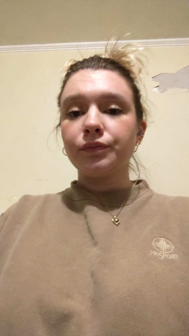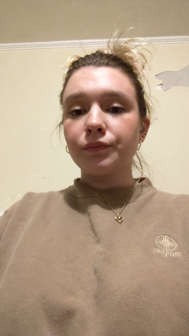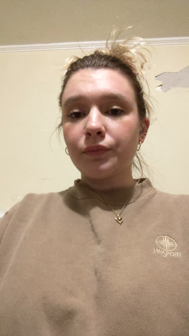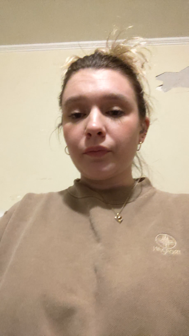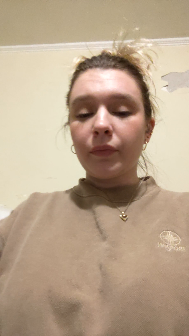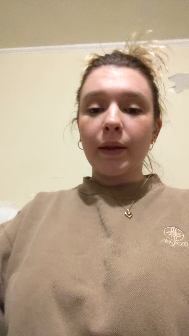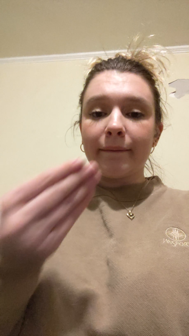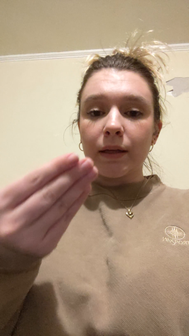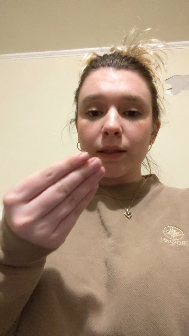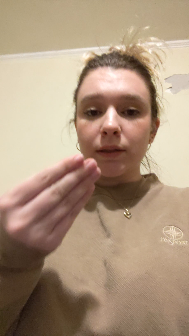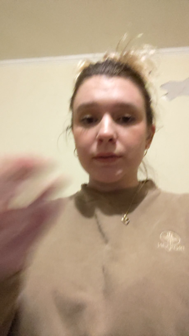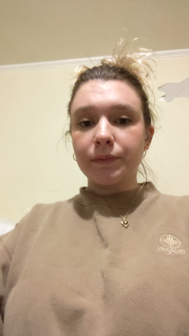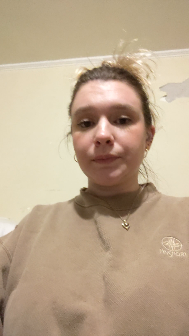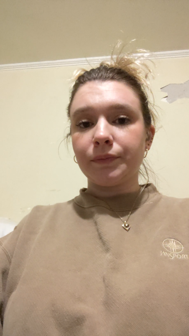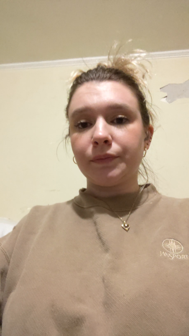feed